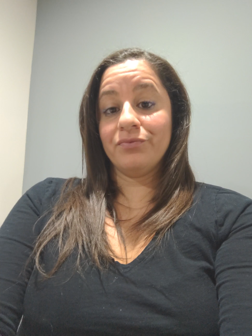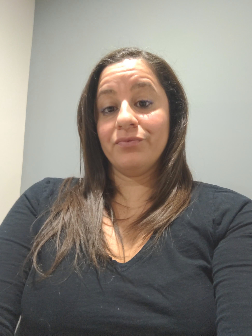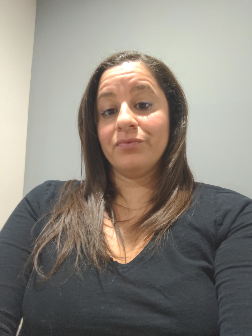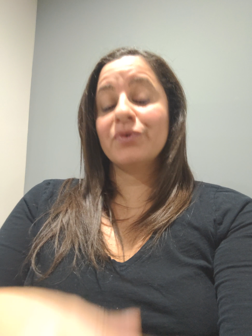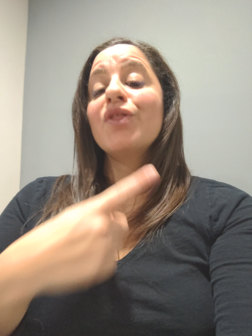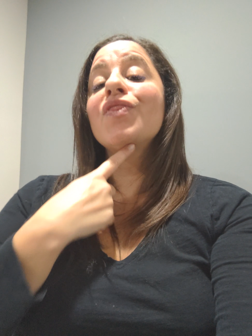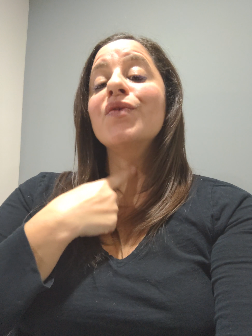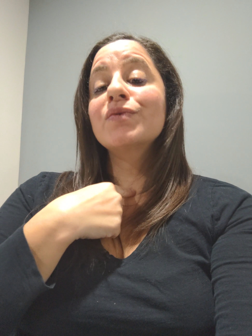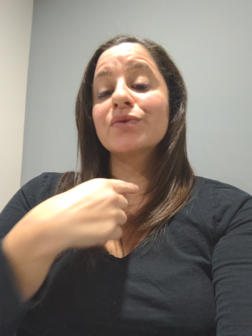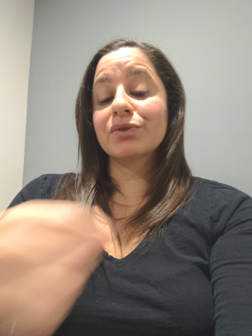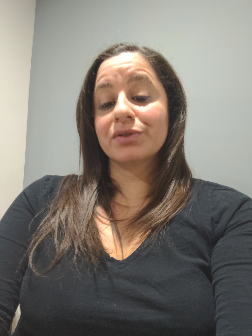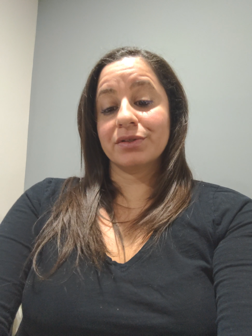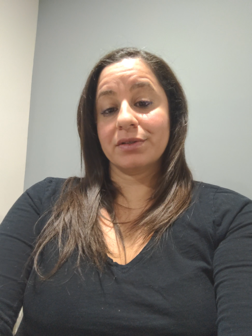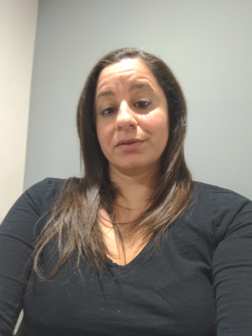thirsty